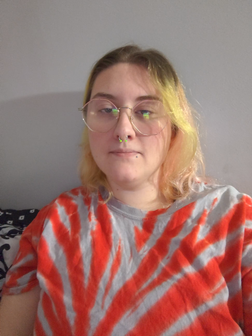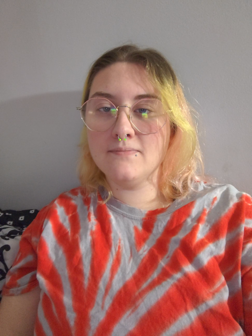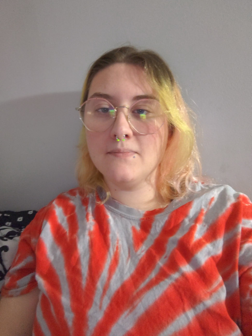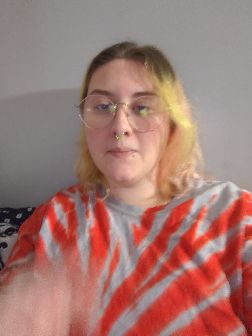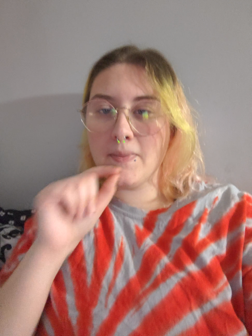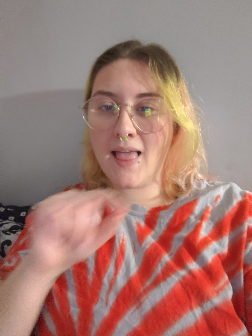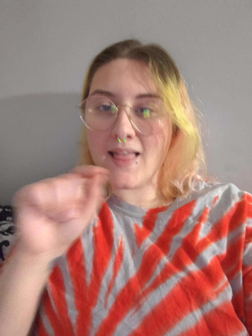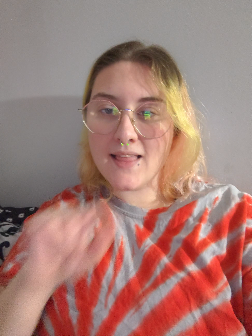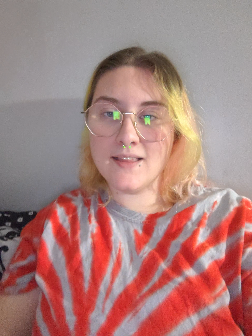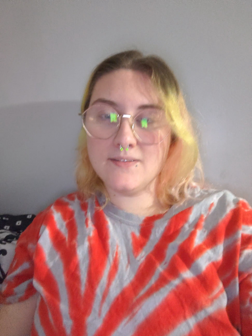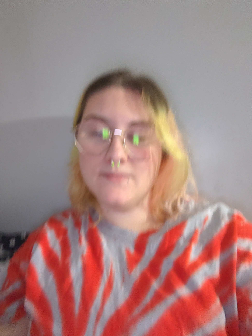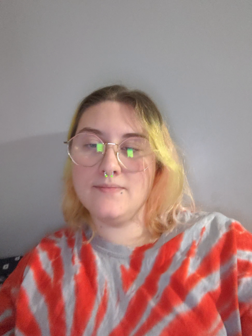pen